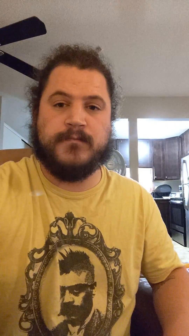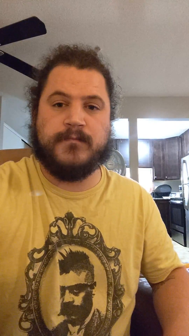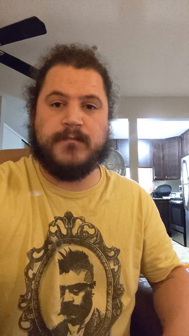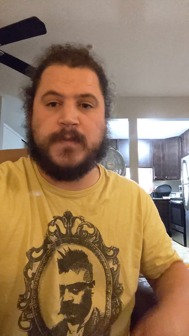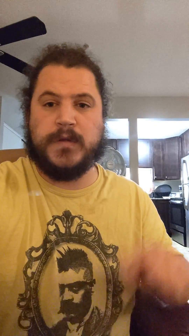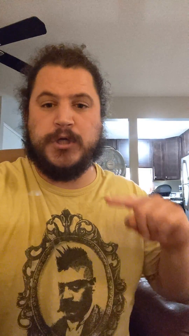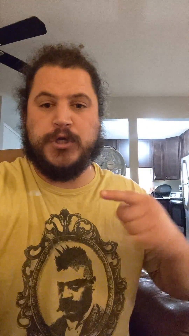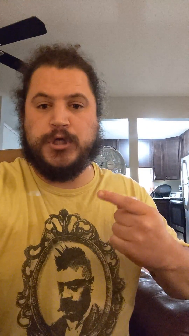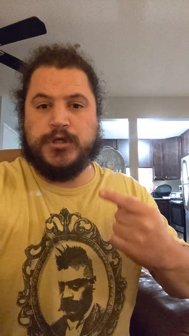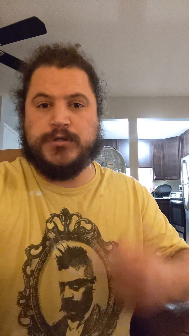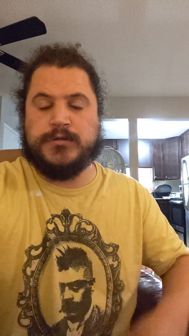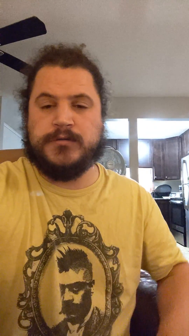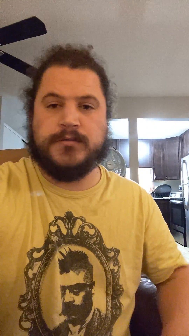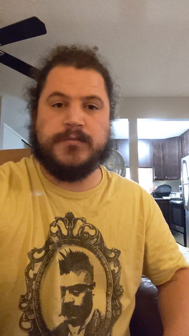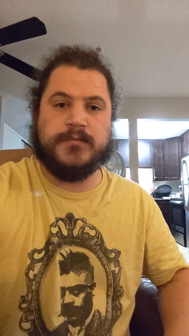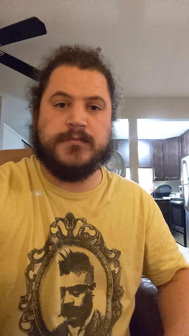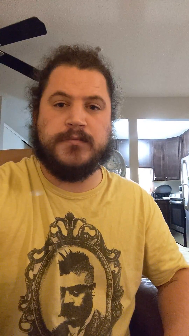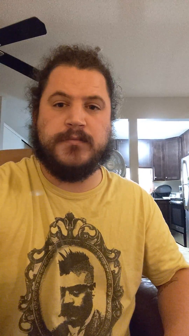hurt